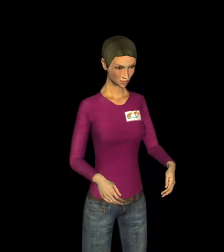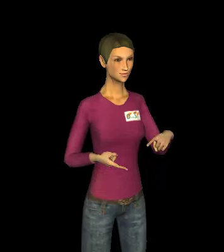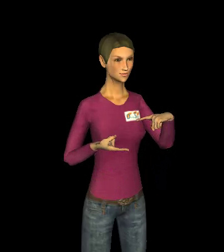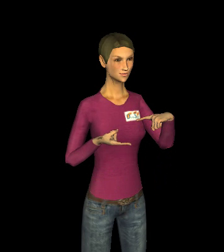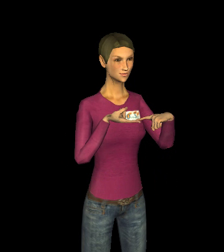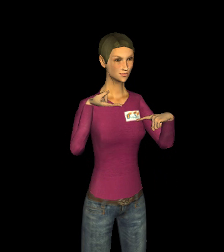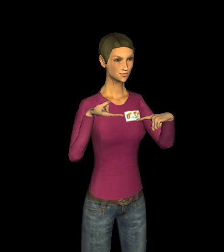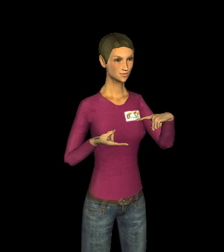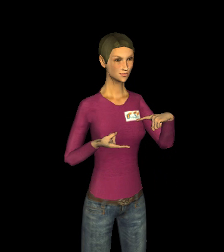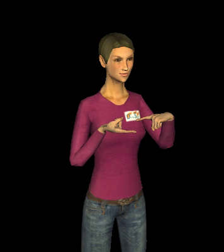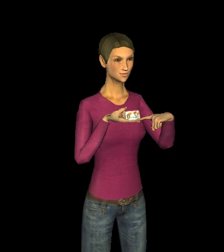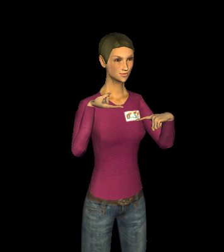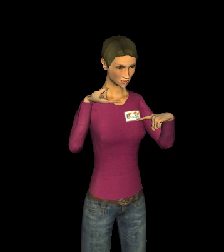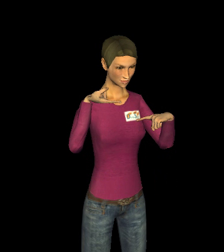فريد